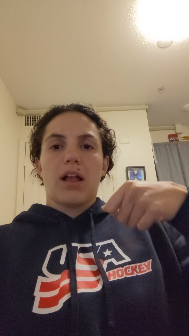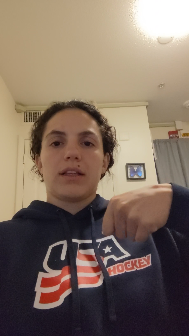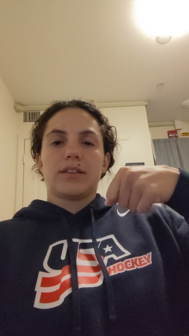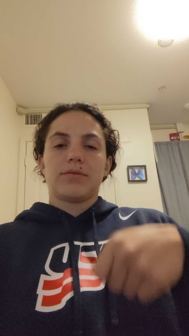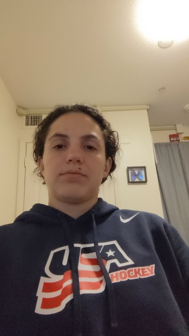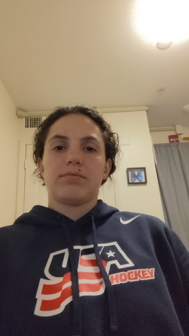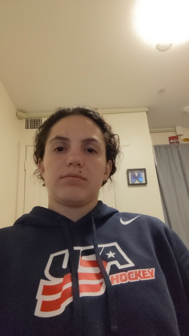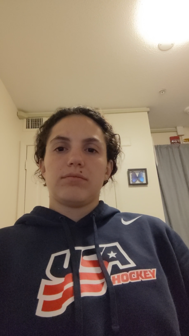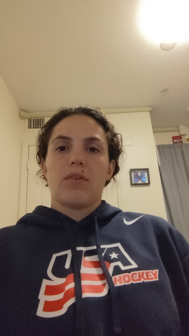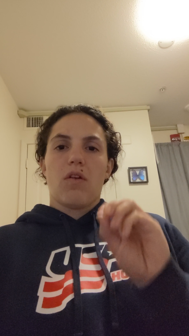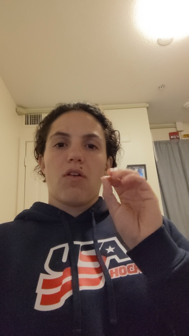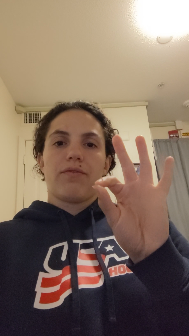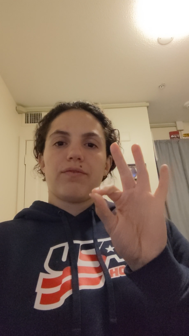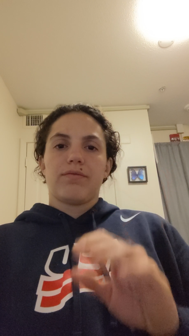of